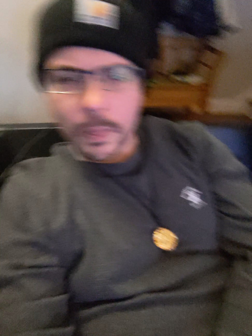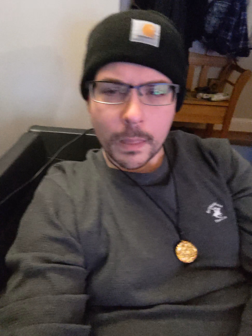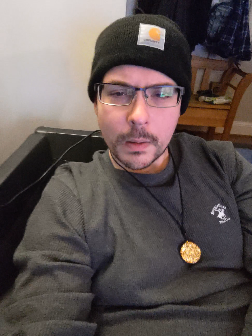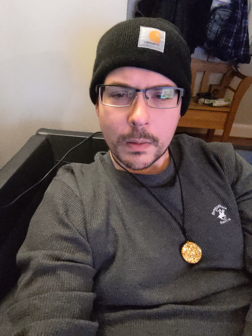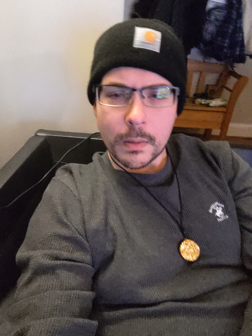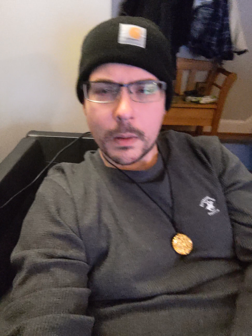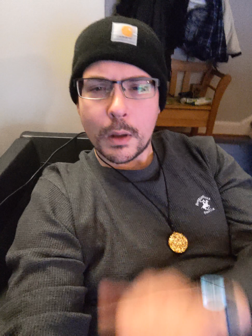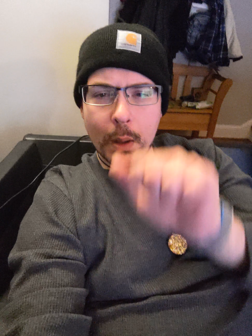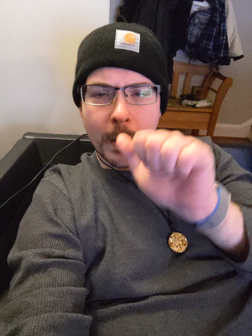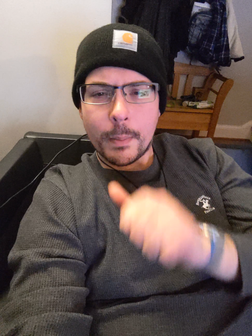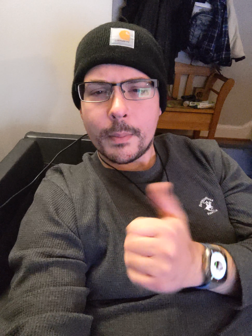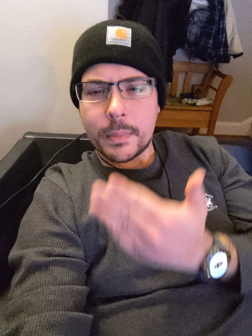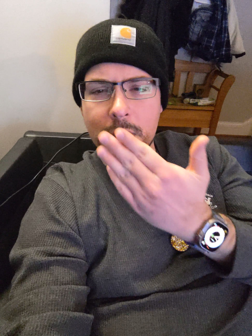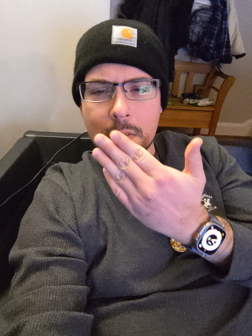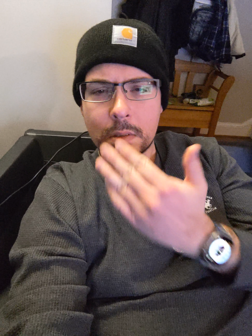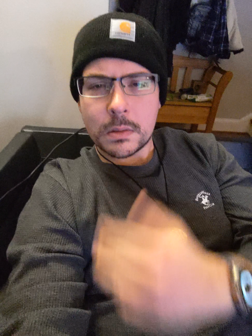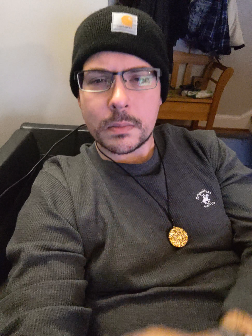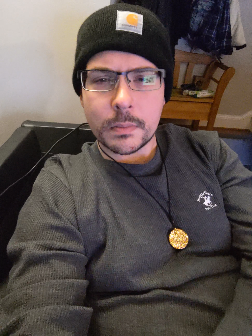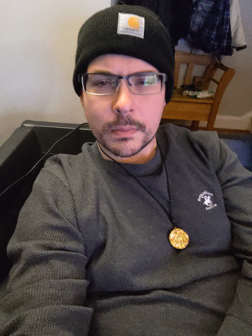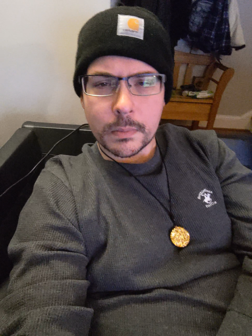mitten